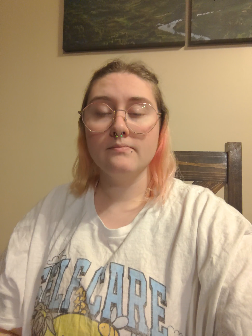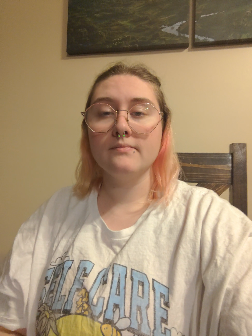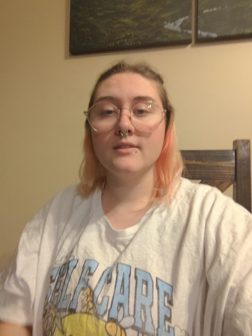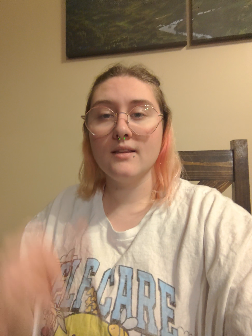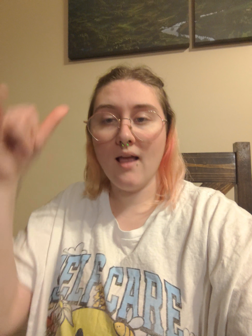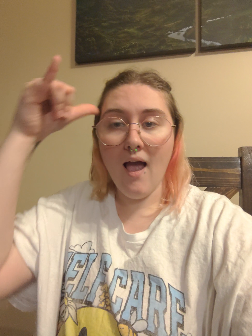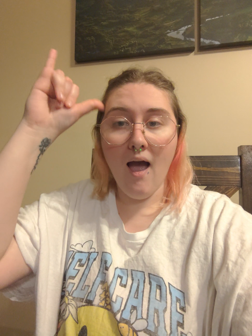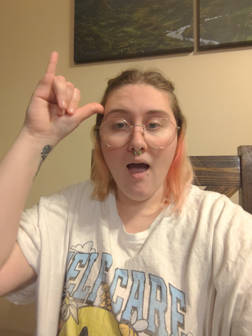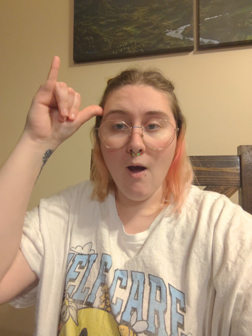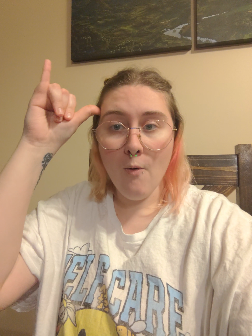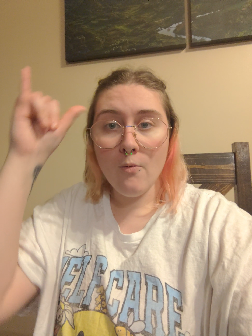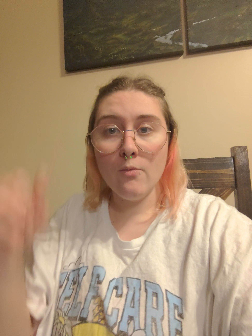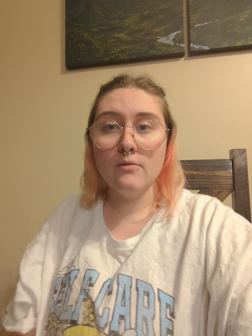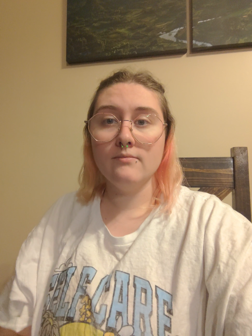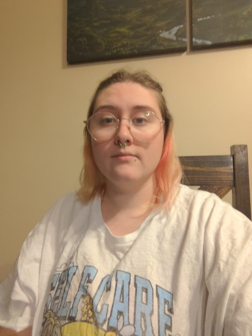cow